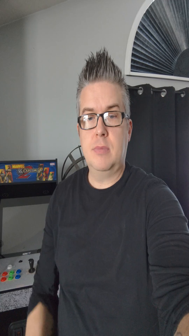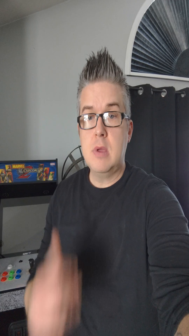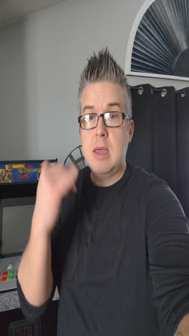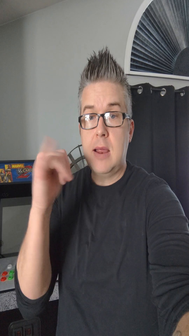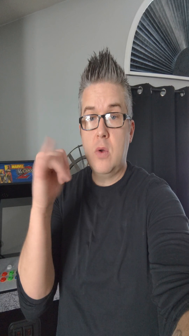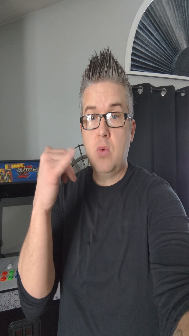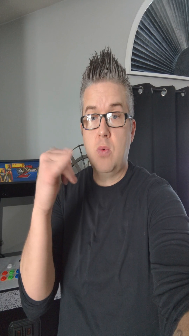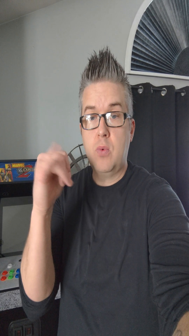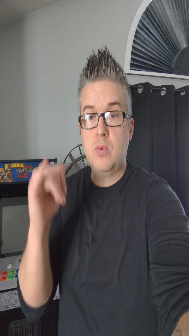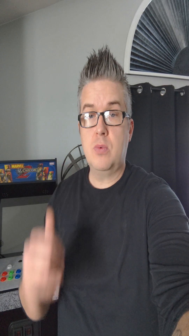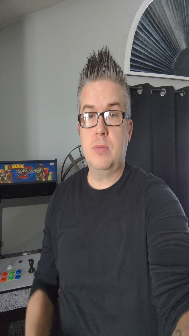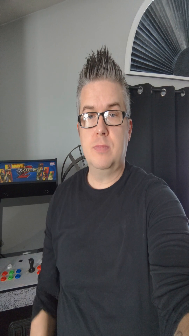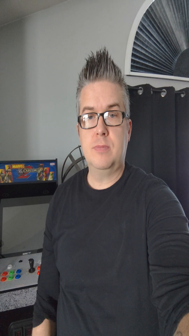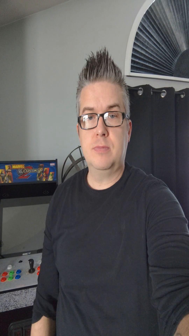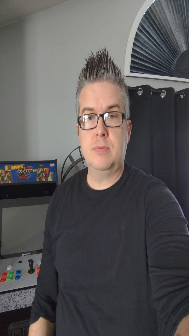yellow